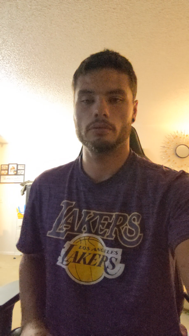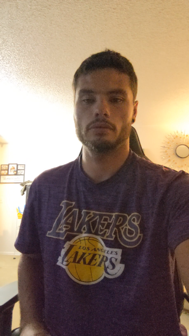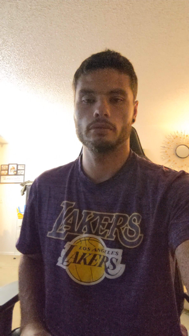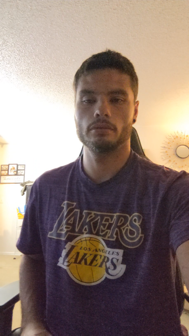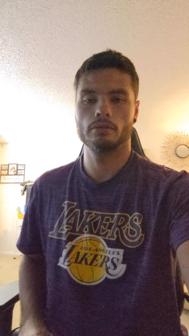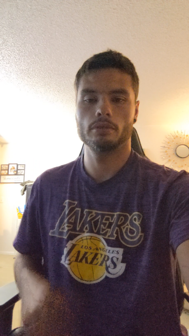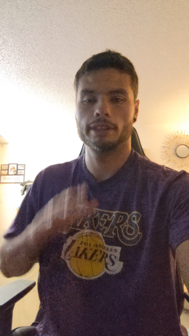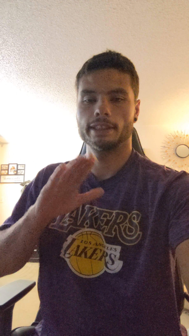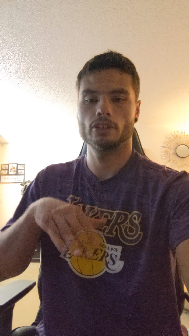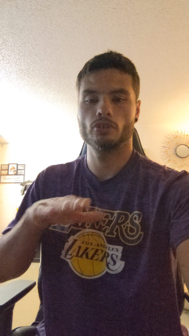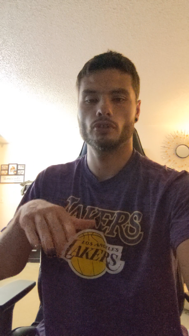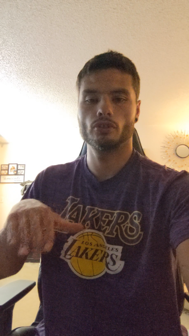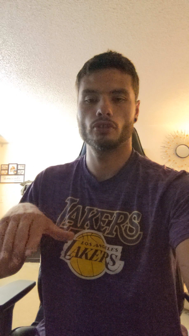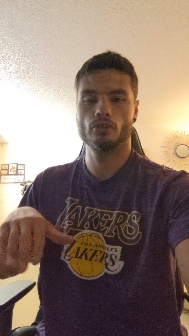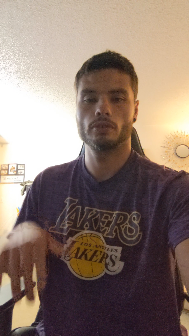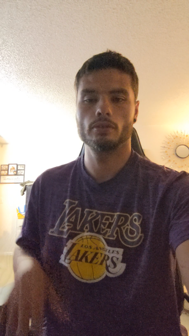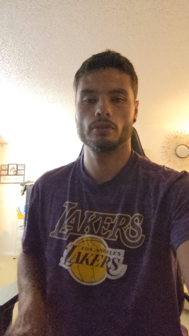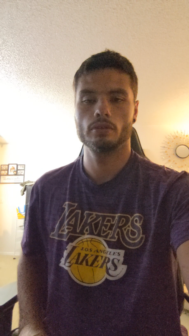children